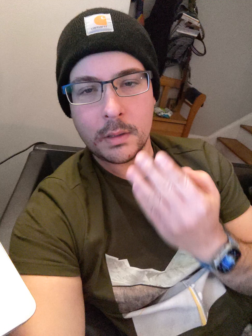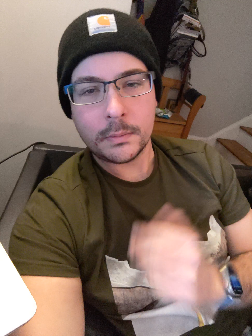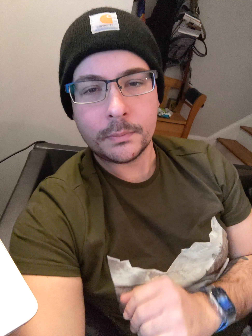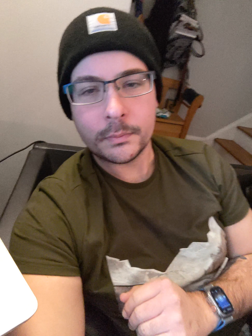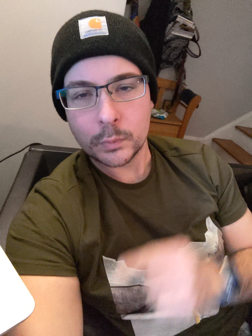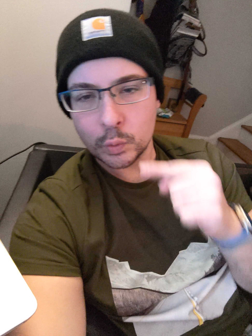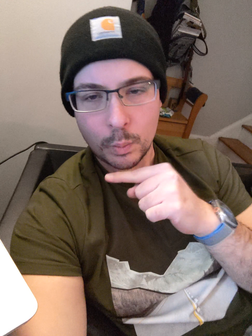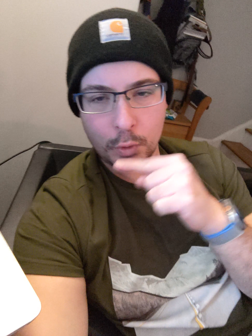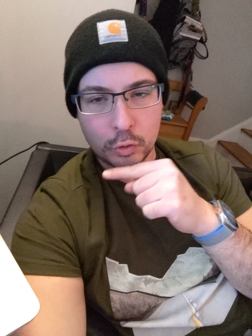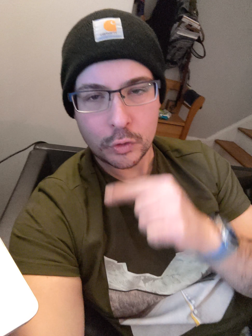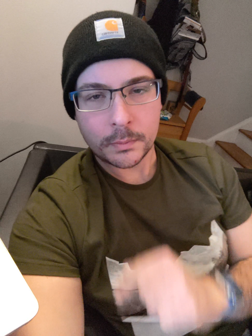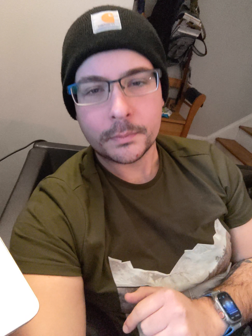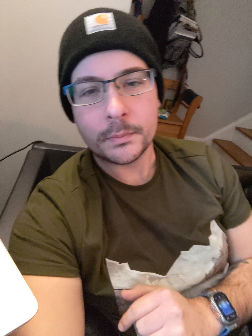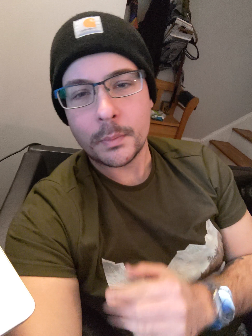toothbrush